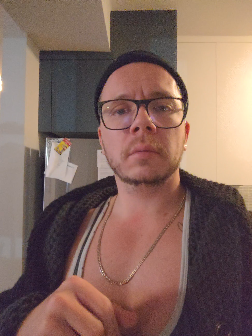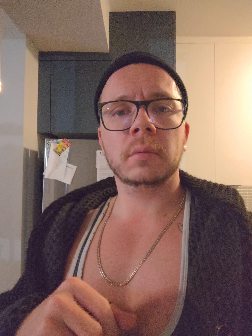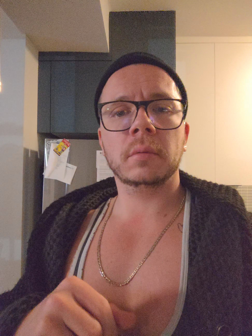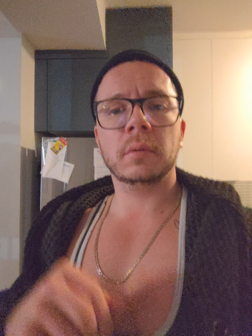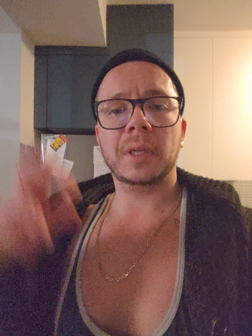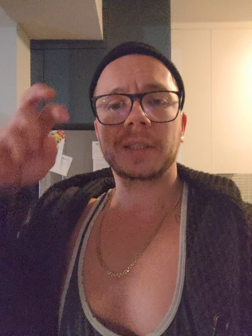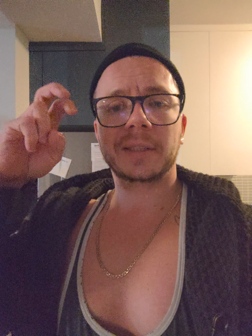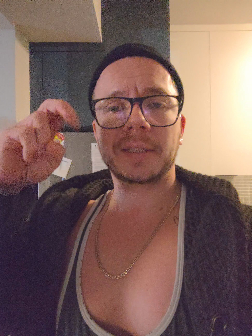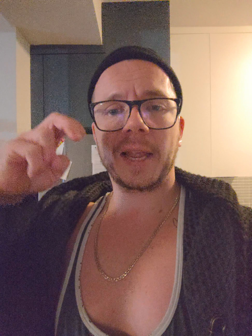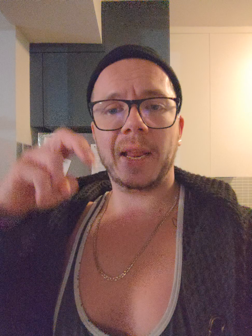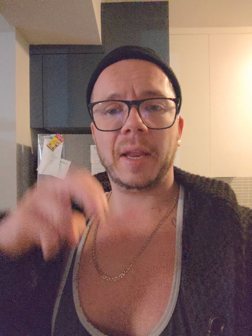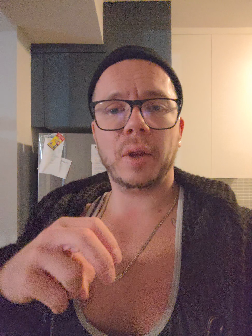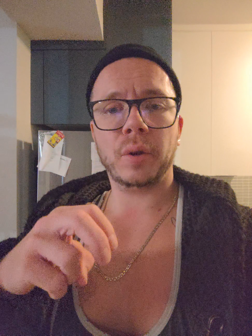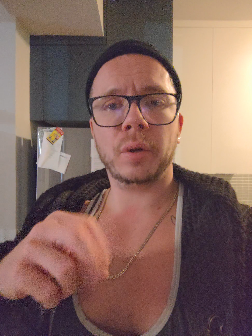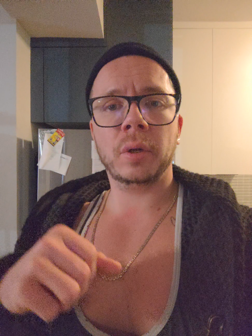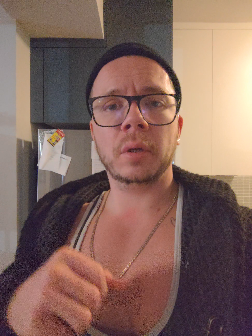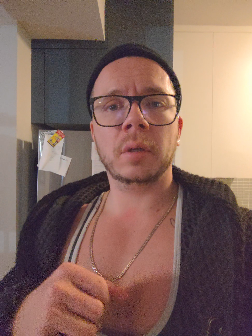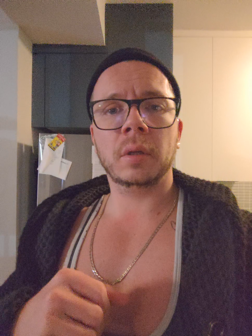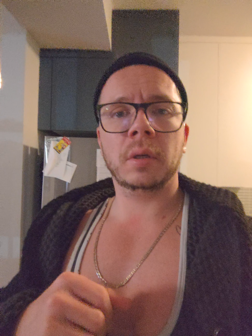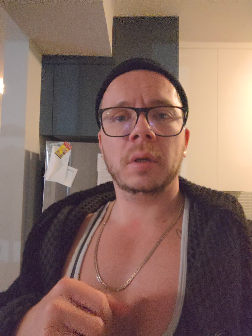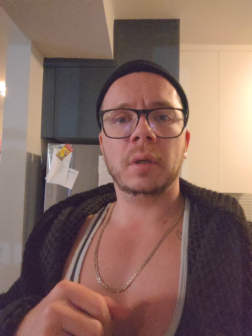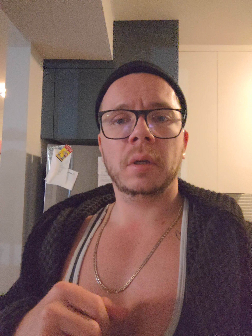stairs